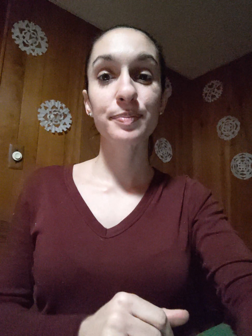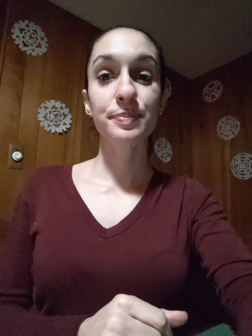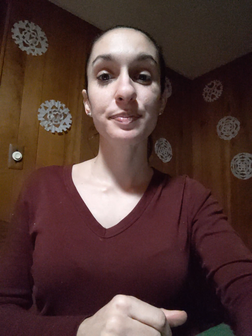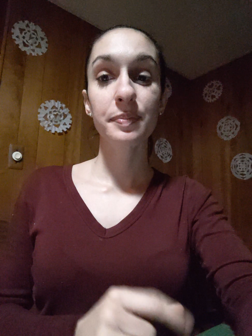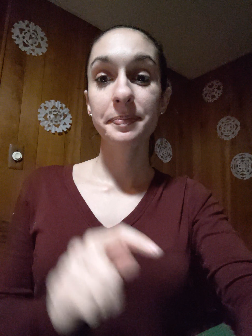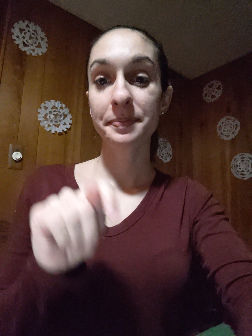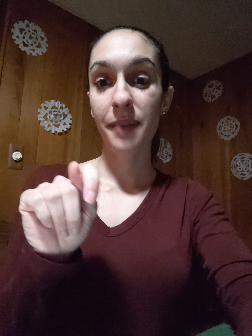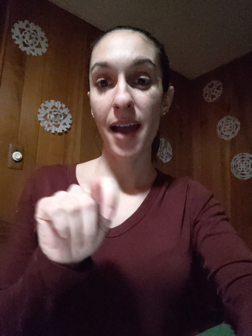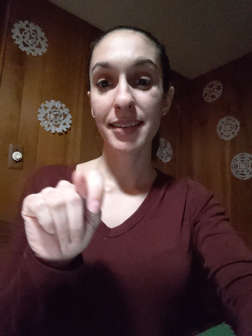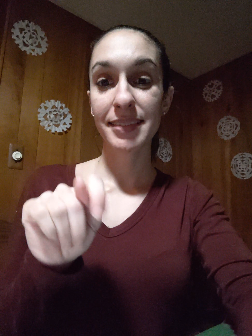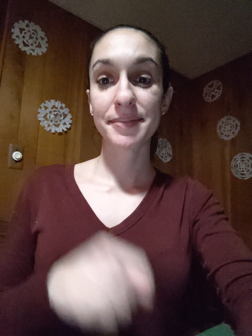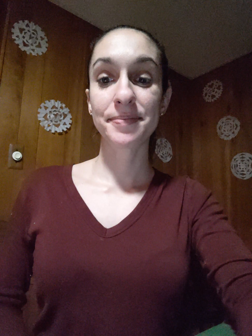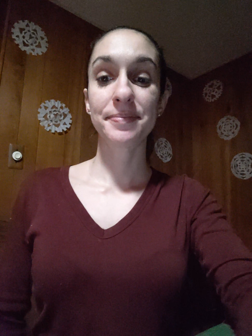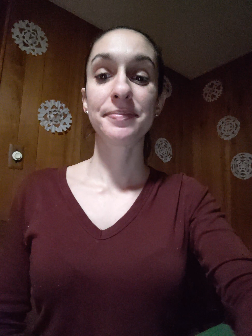potty